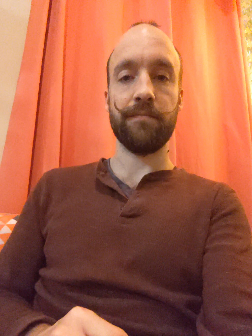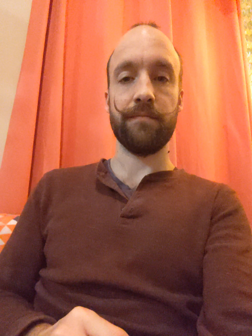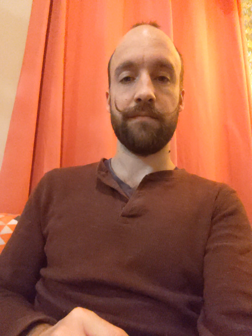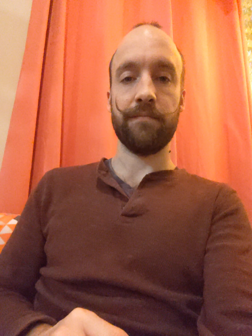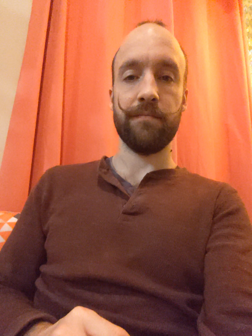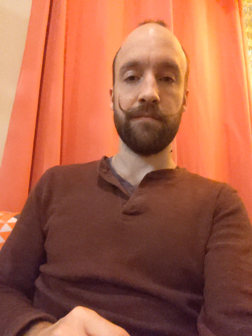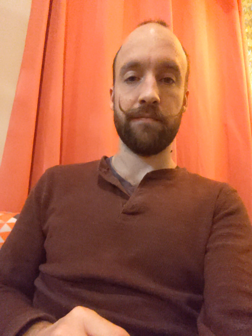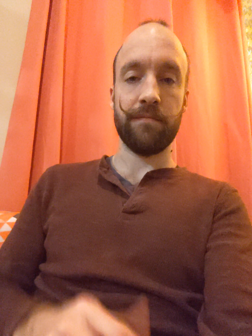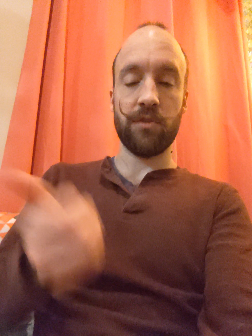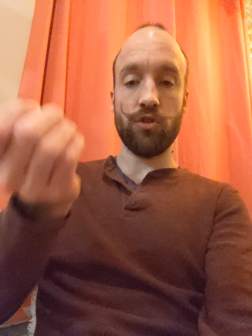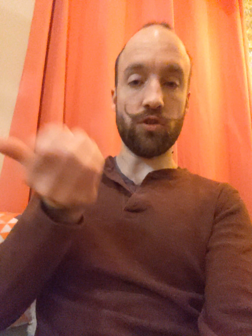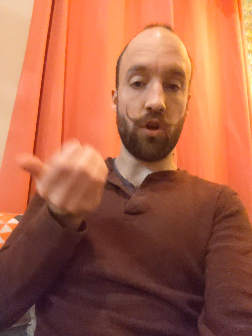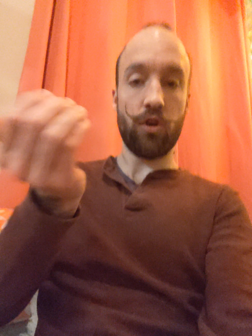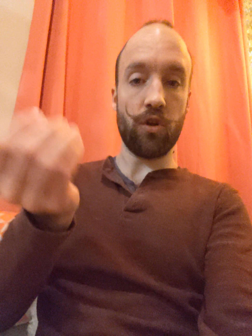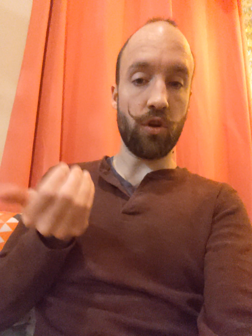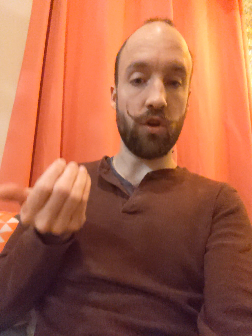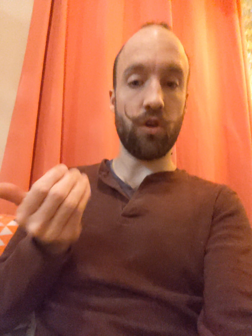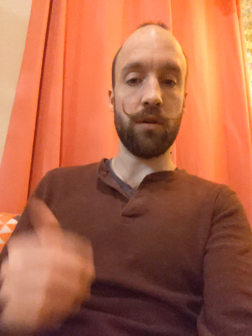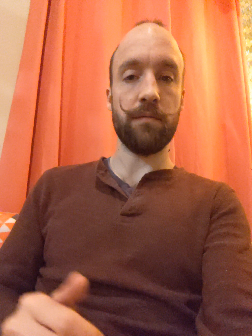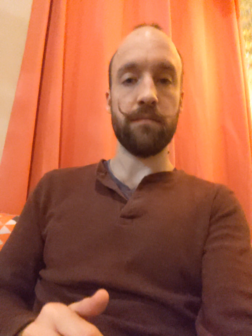drawer